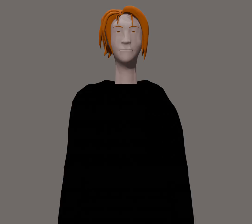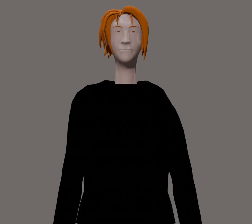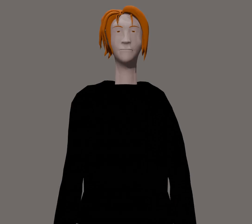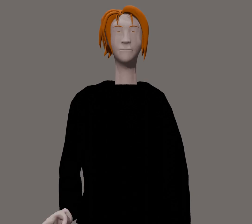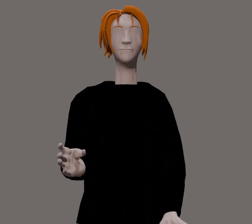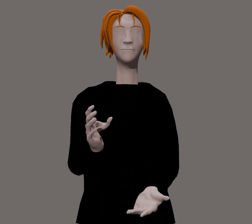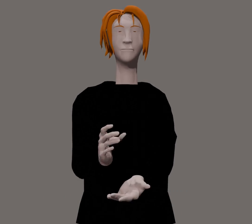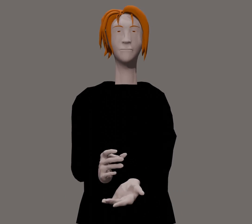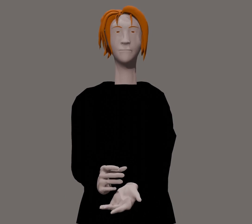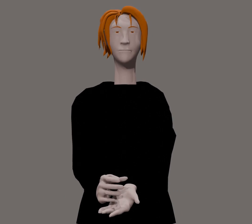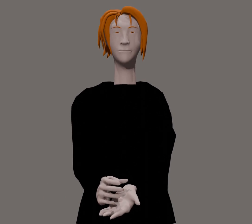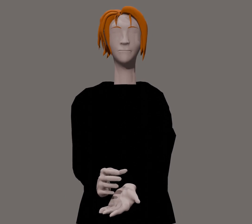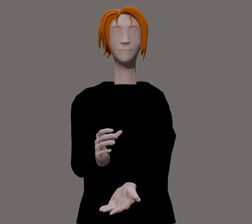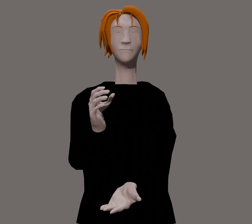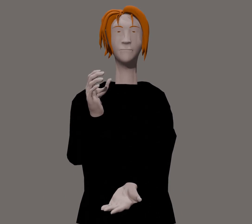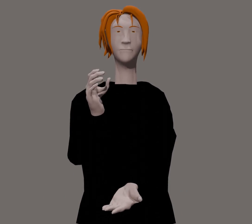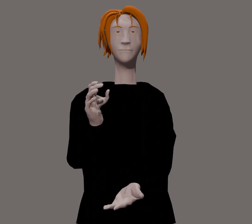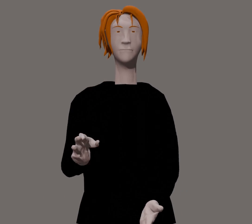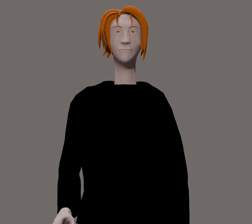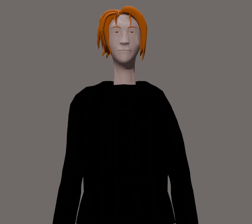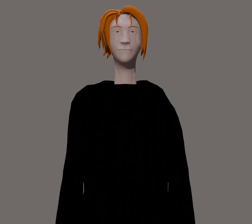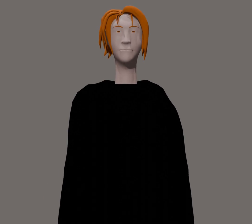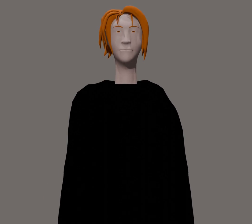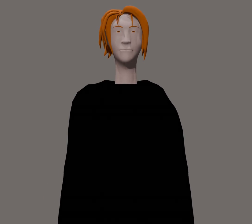Can Container